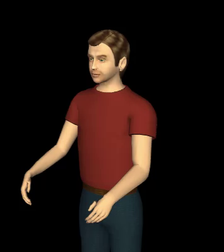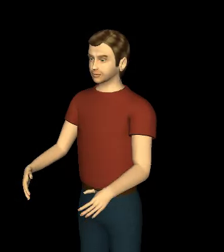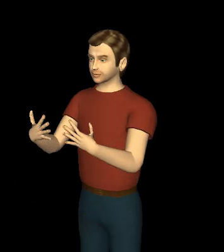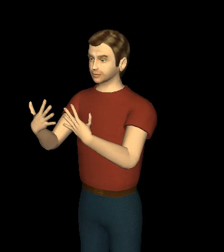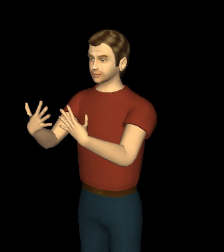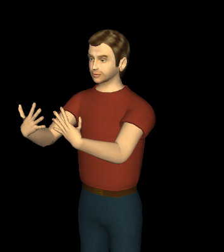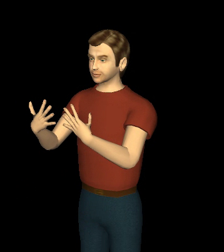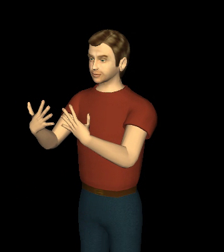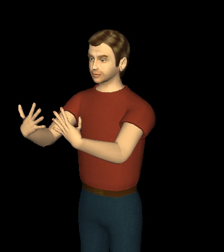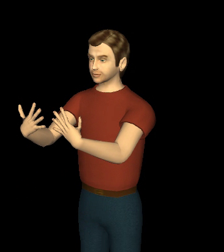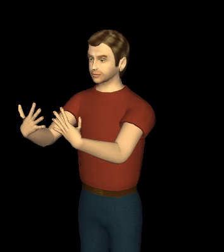يد